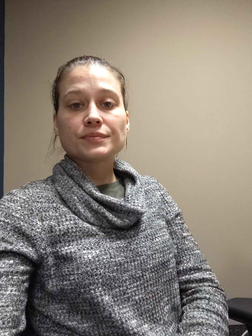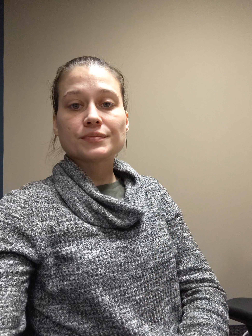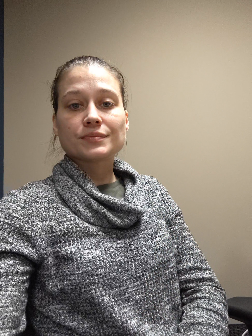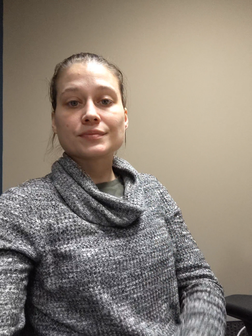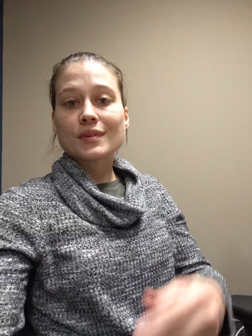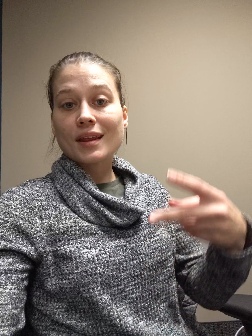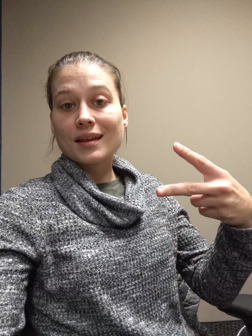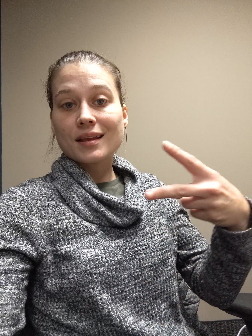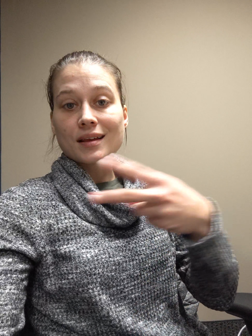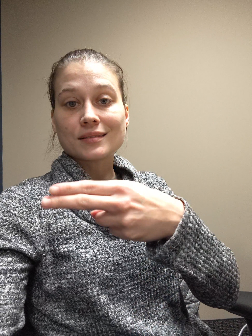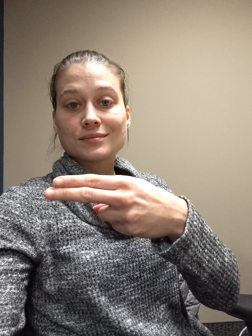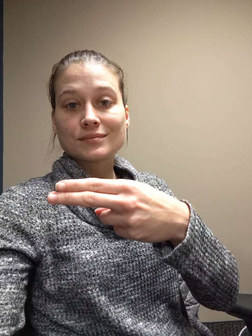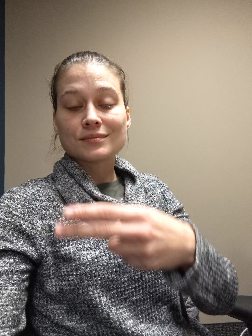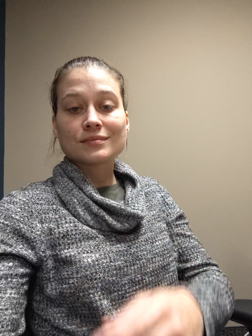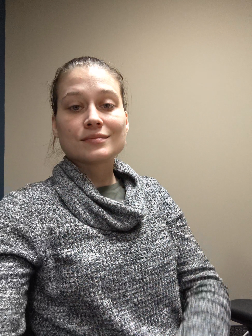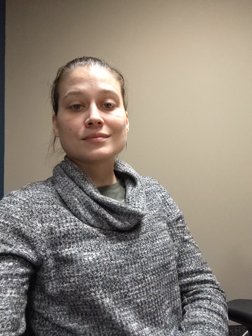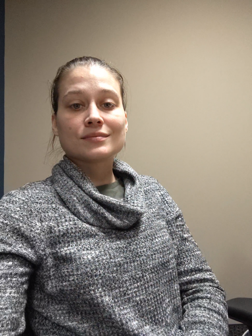cut